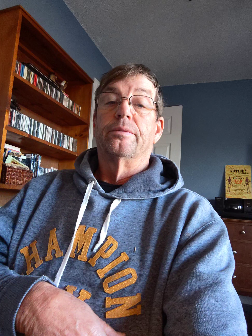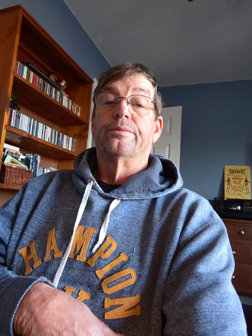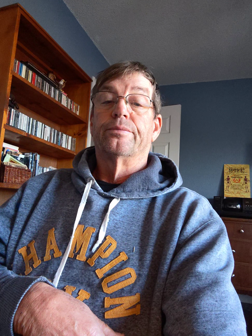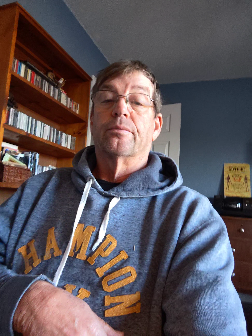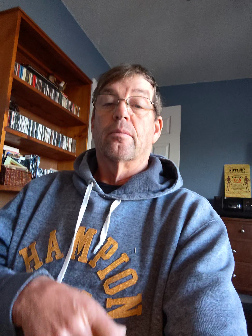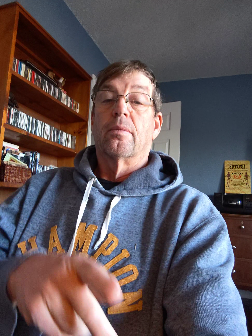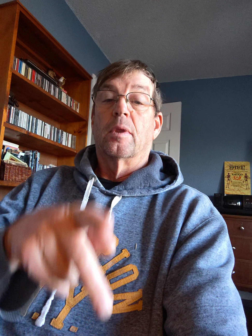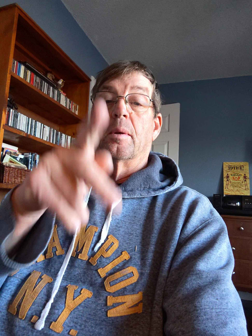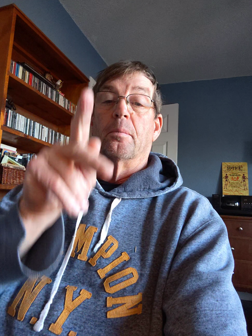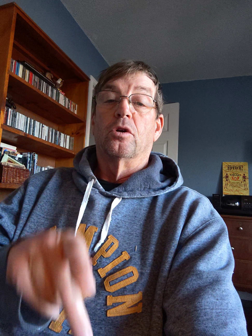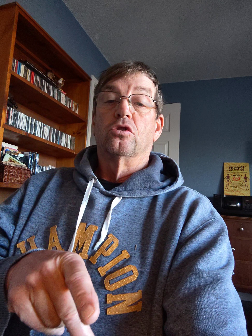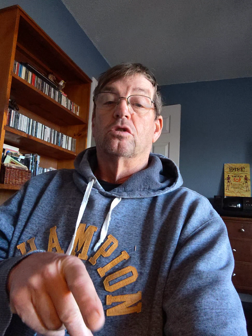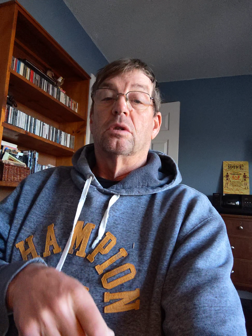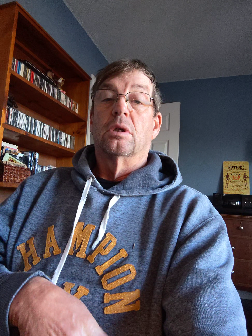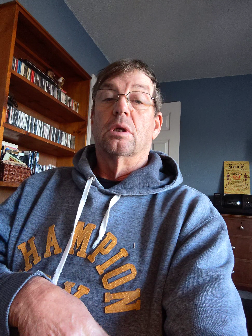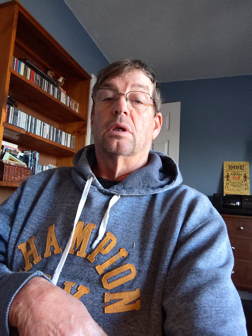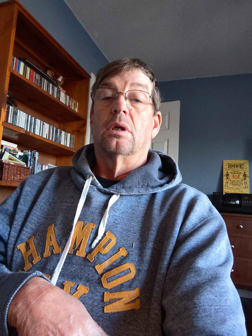person